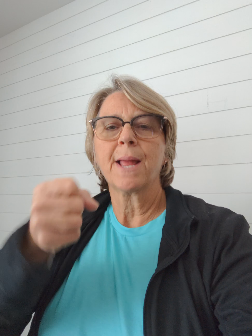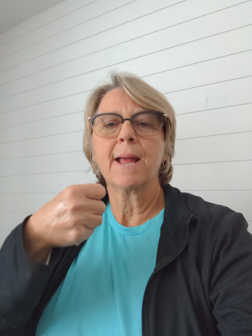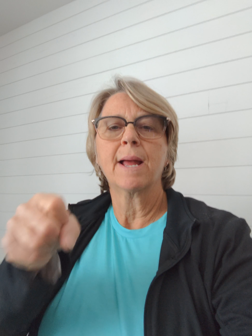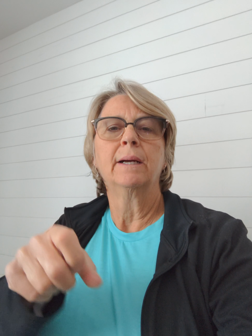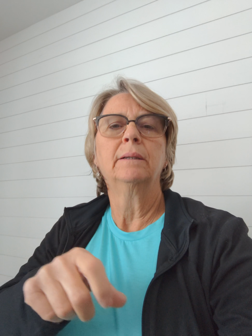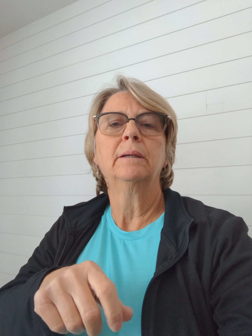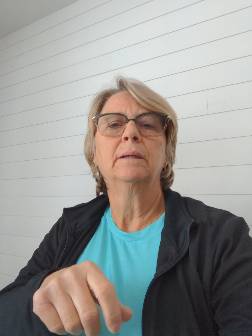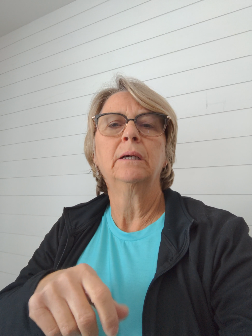make